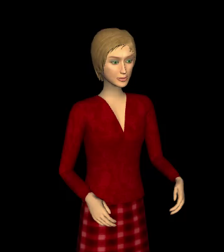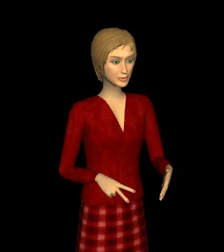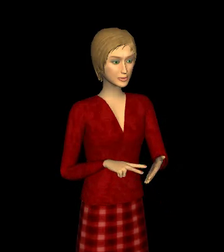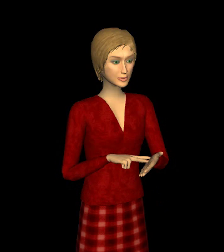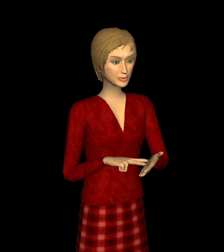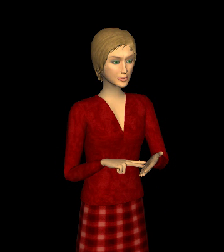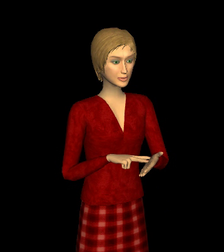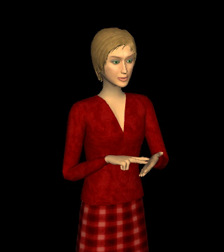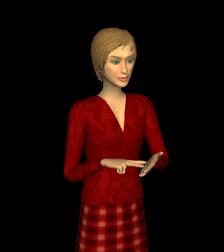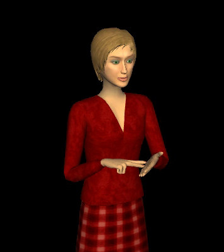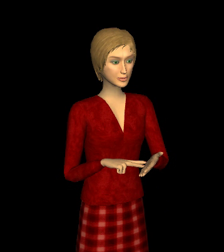يقرأ